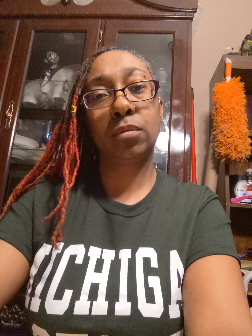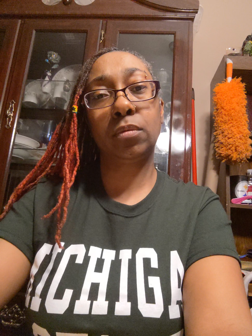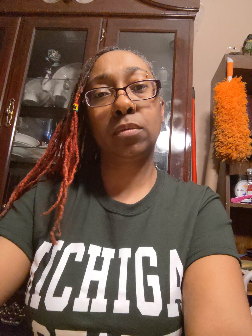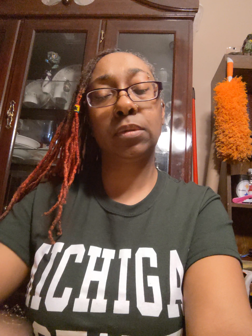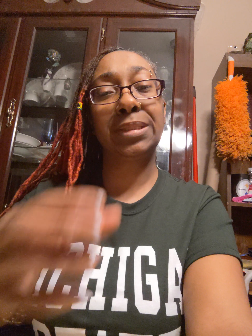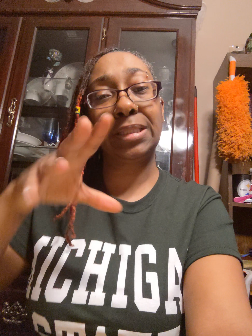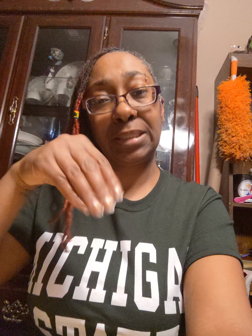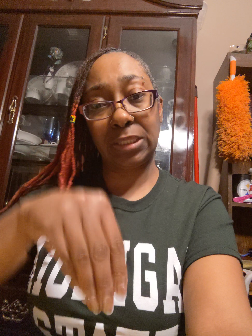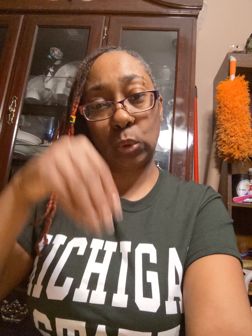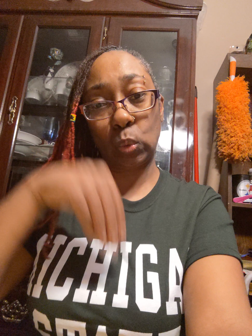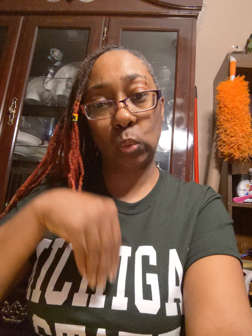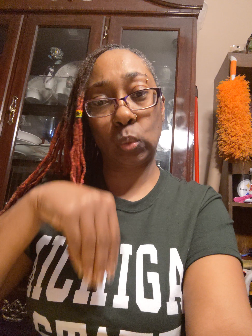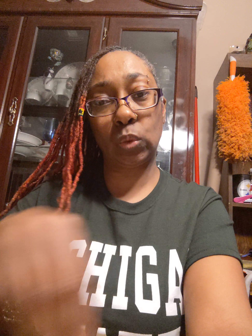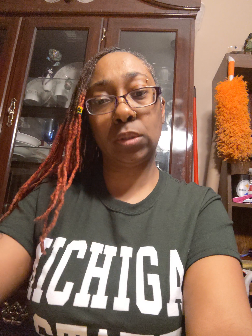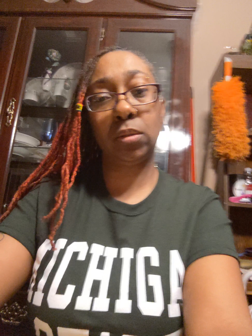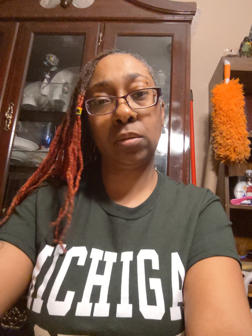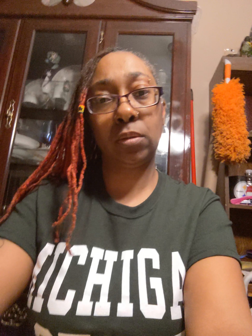into